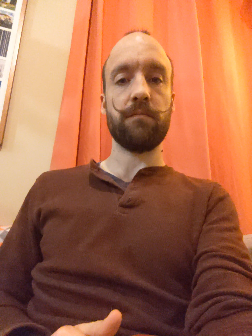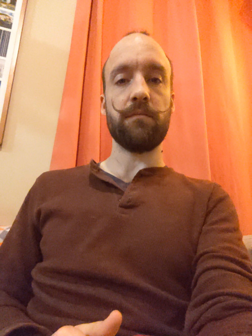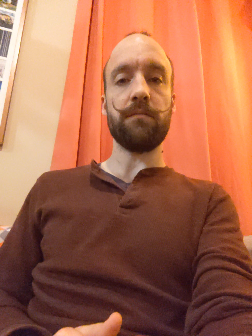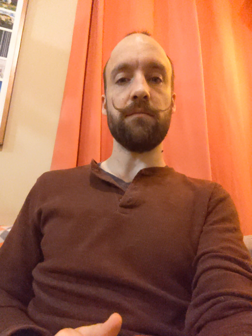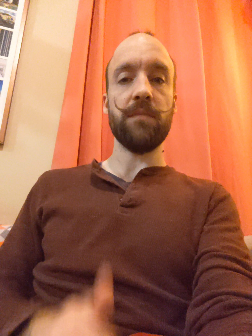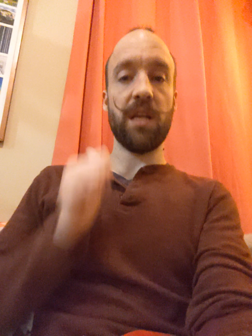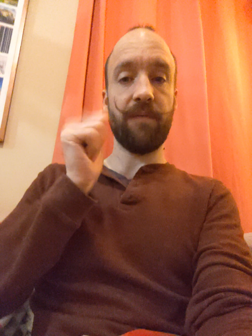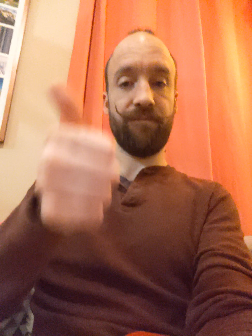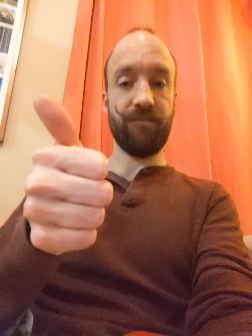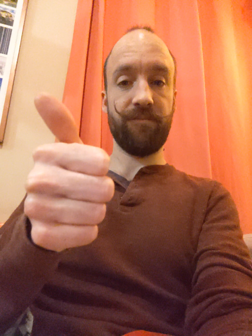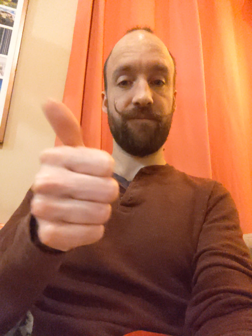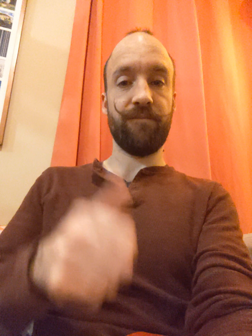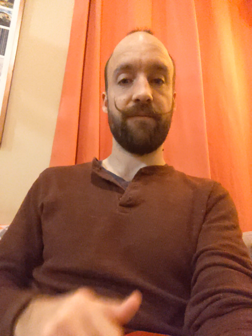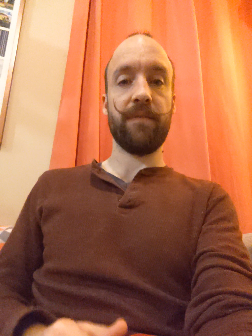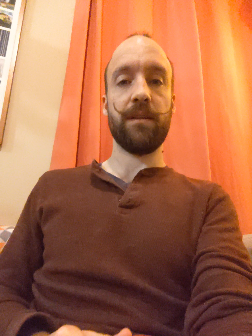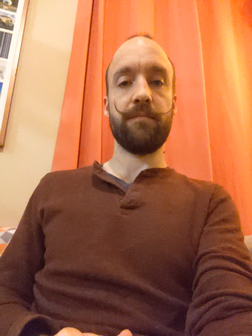yourself